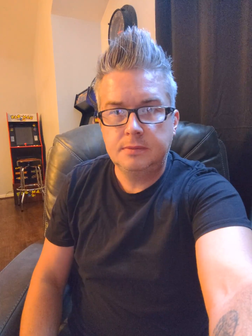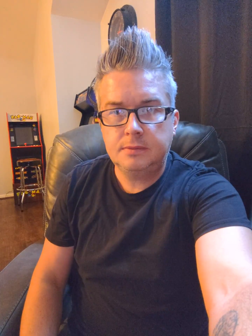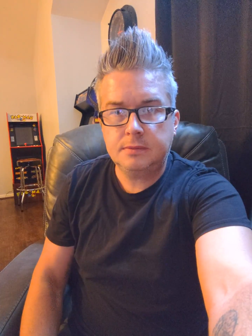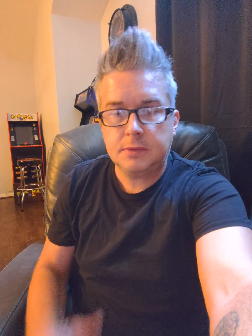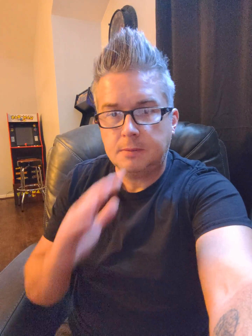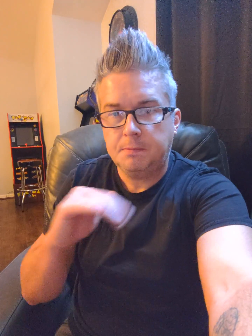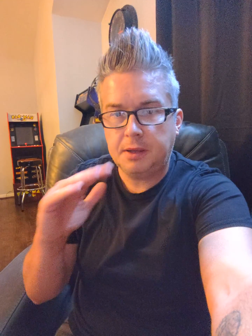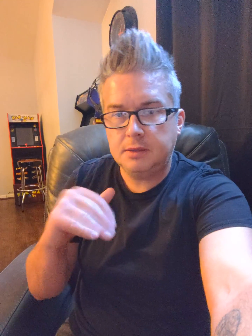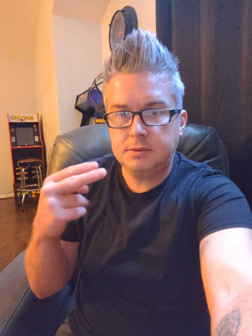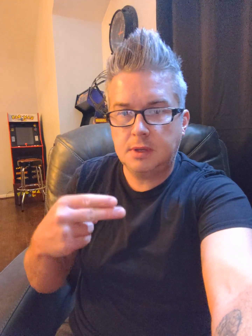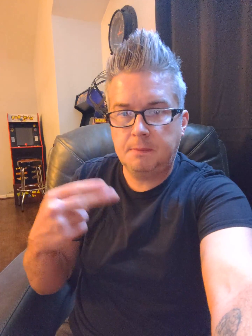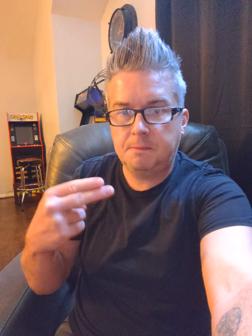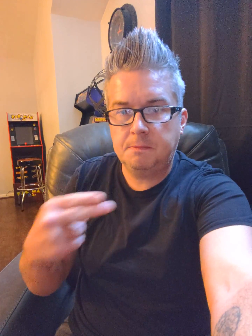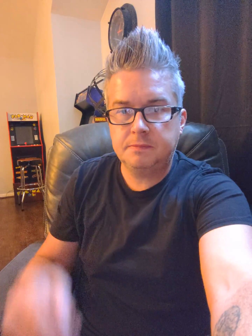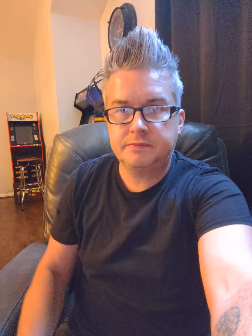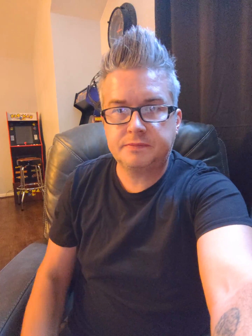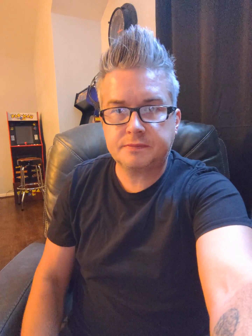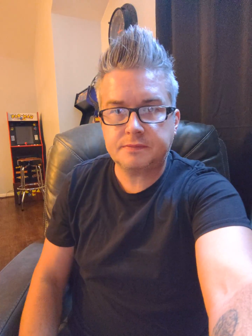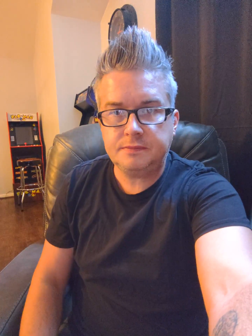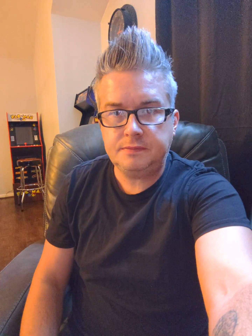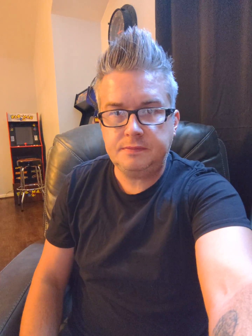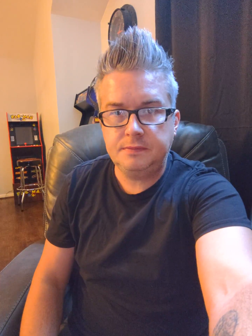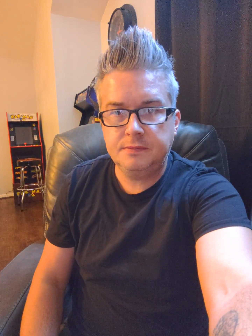pet's name